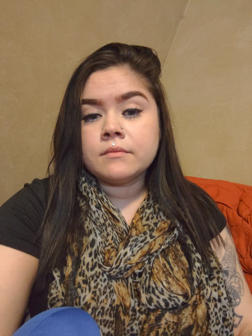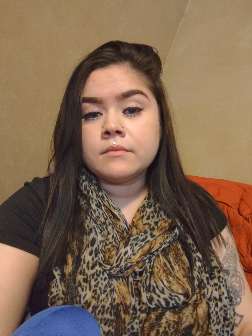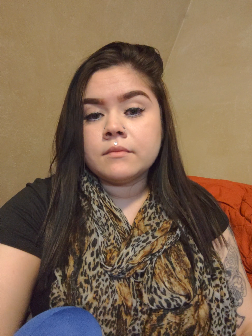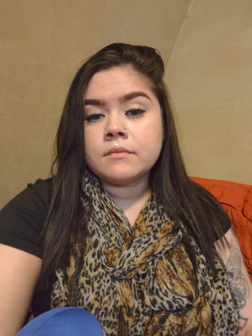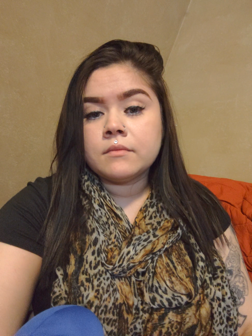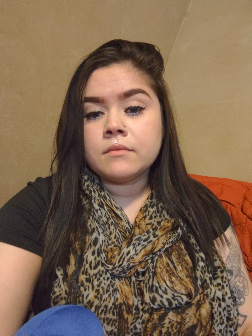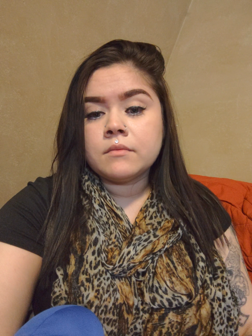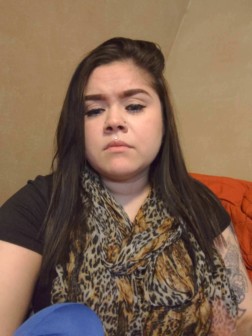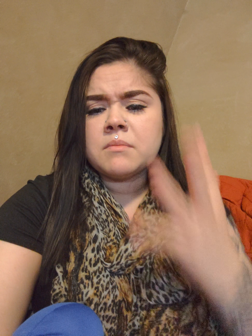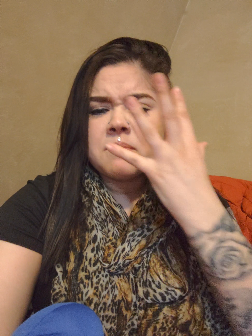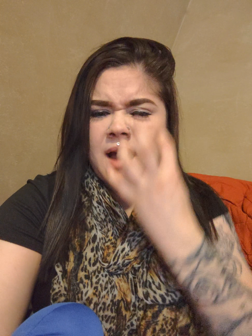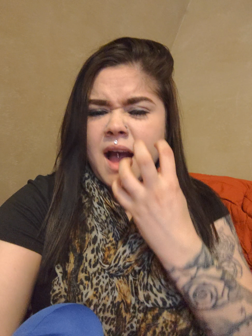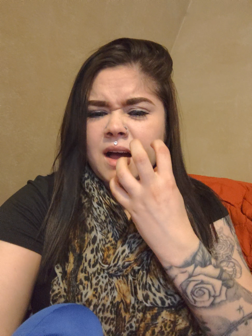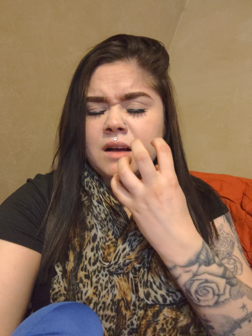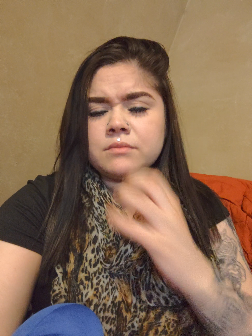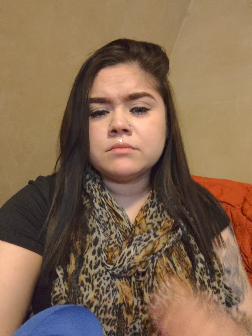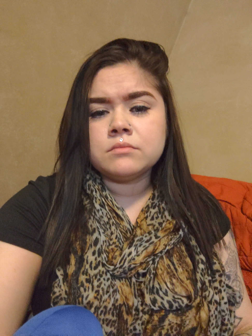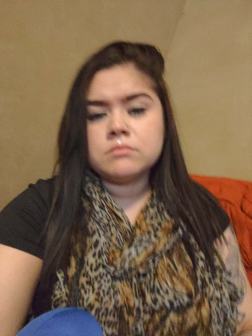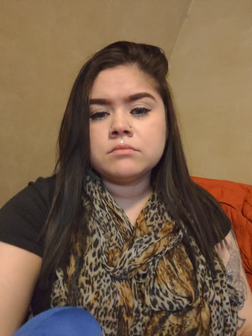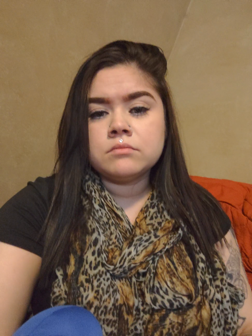mad